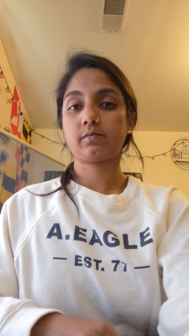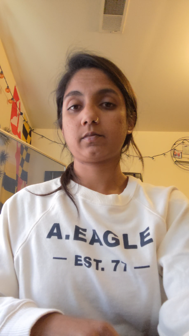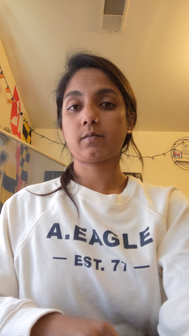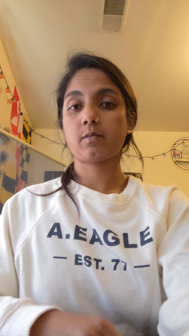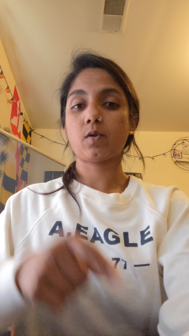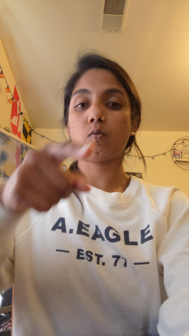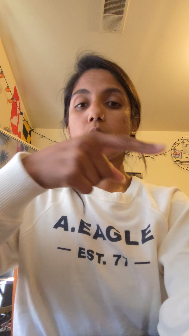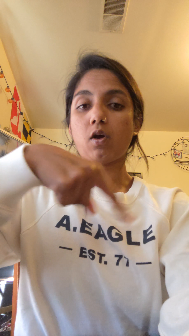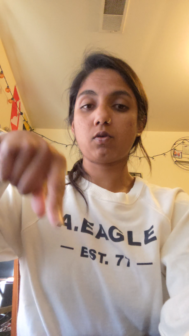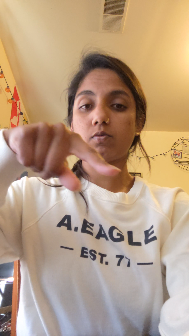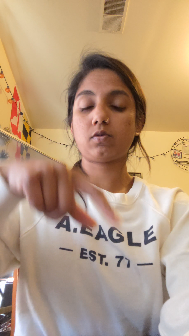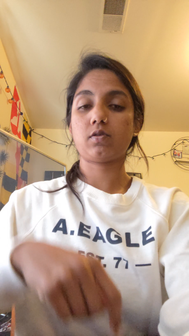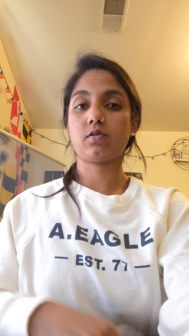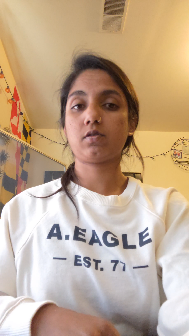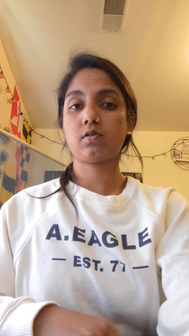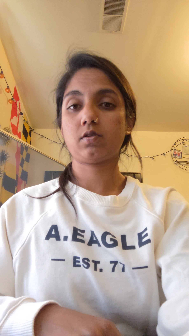around